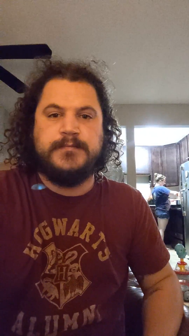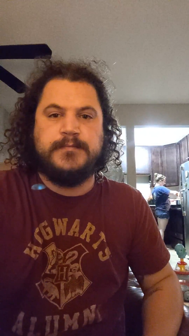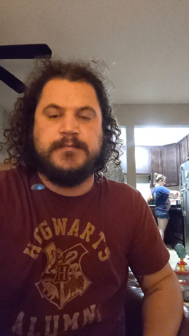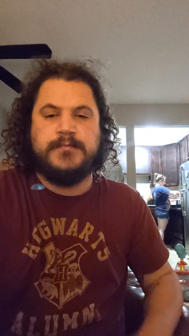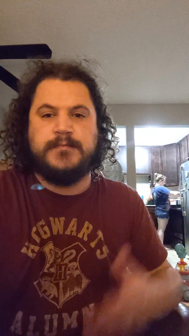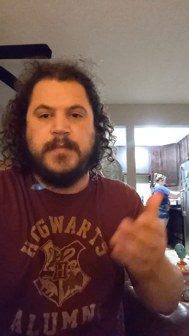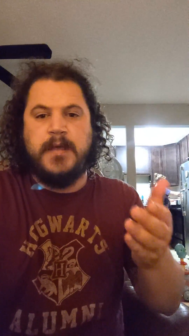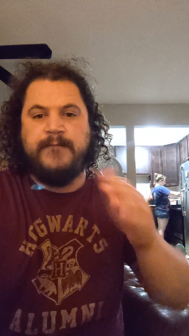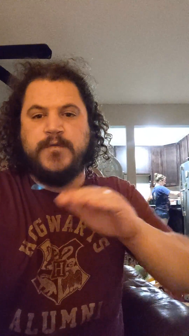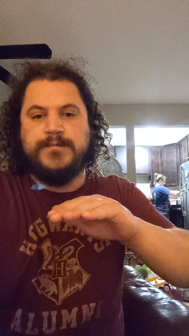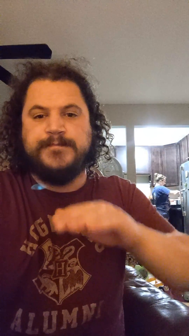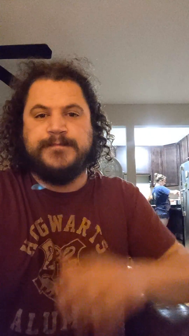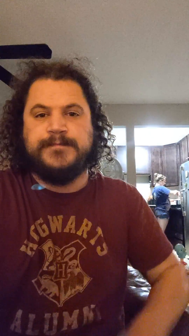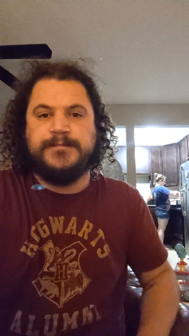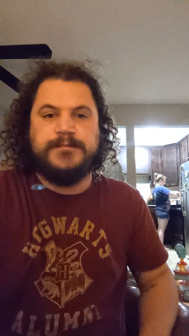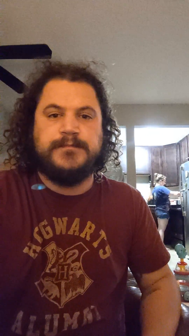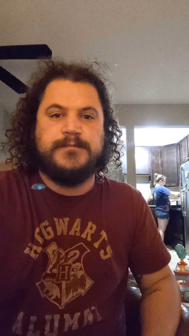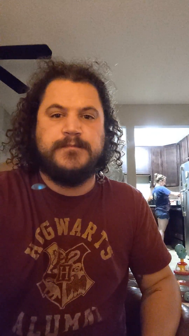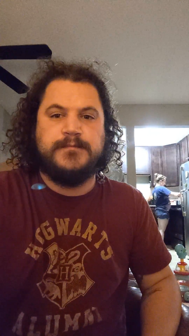cover